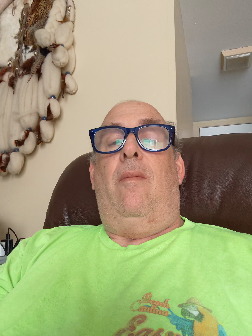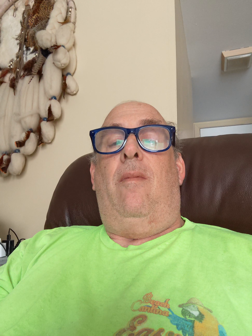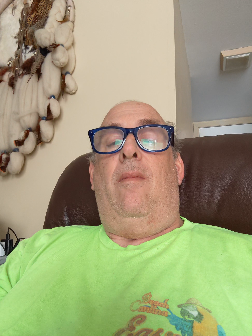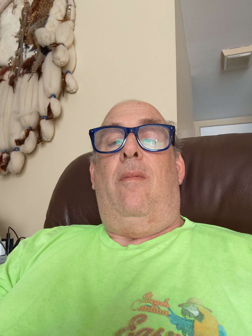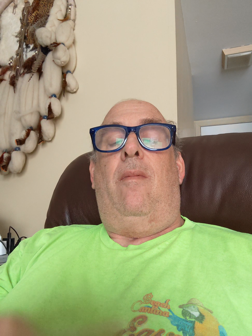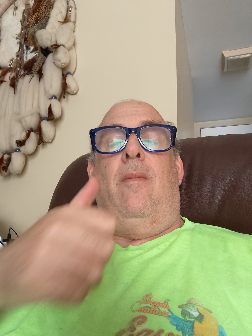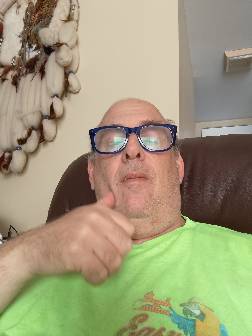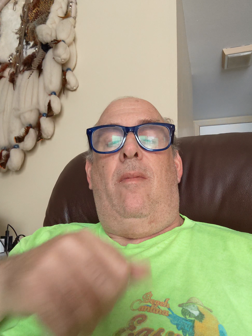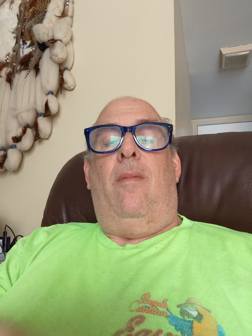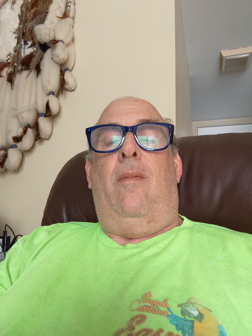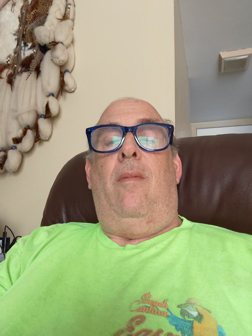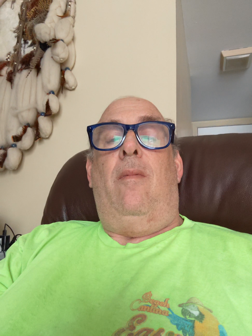girl